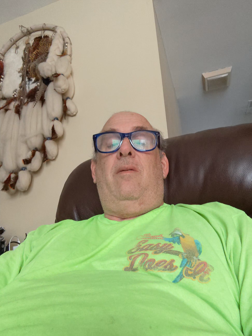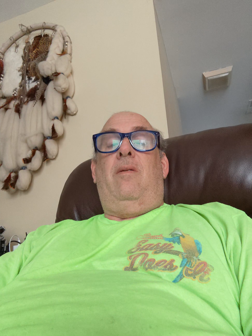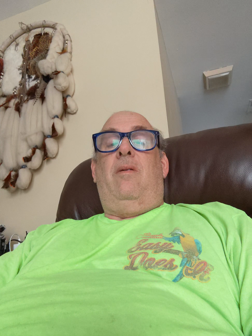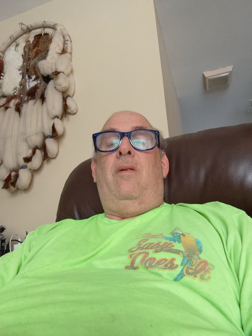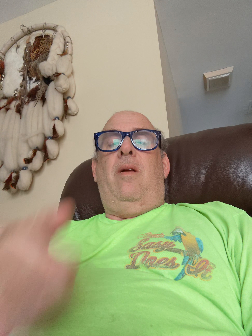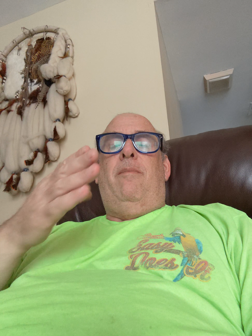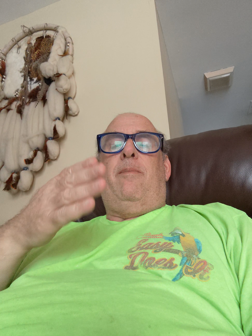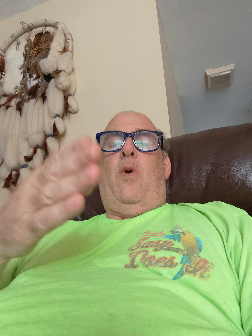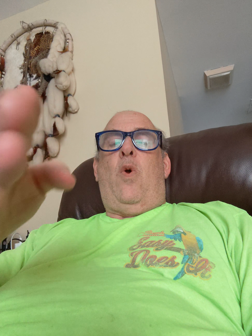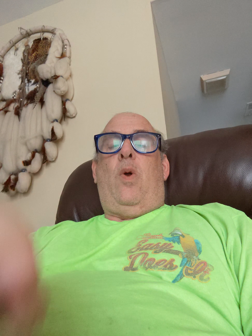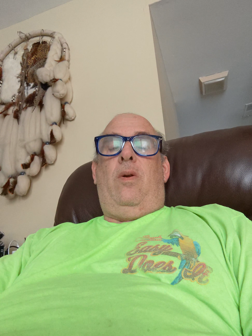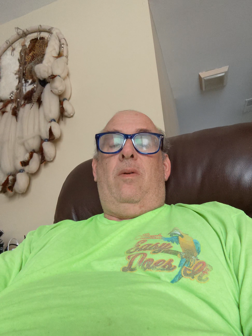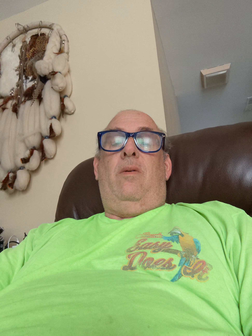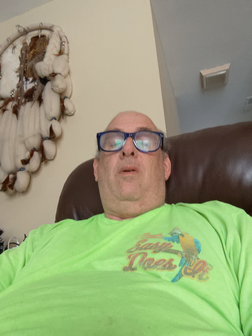boat